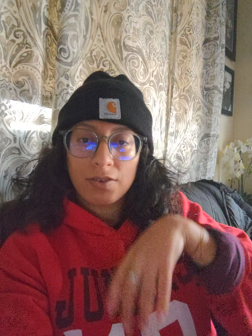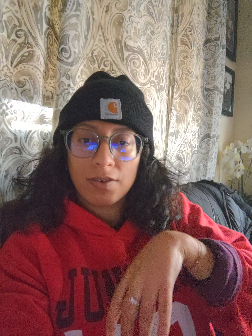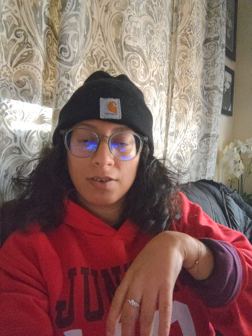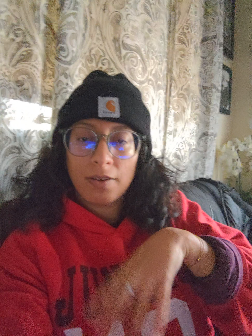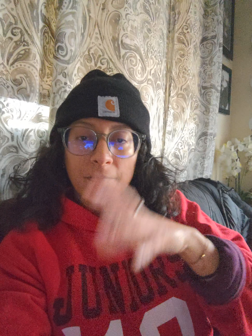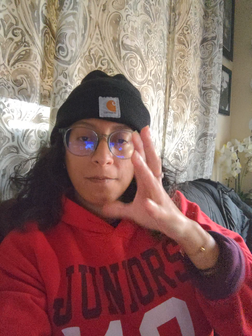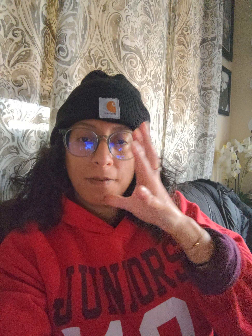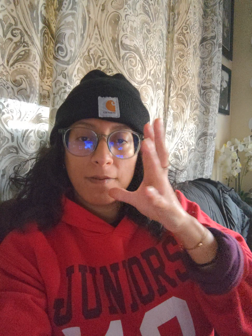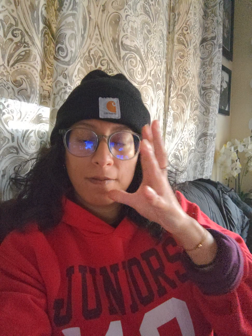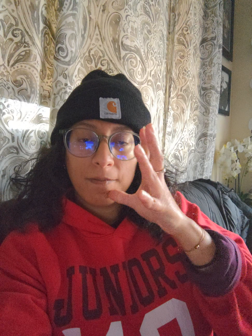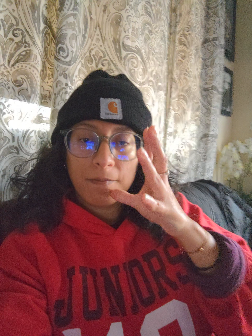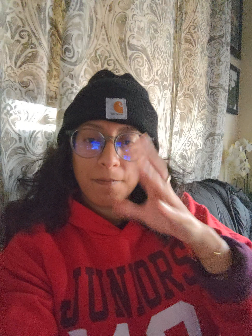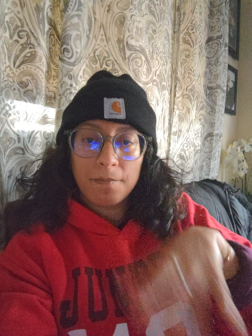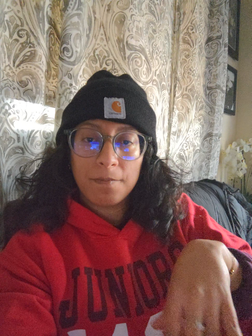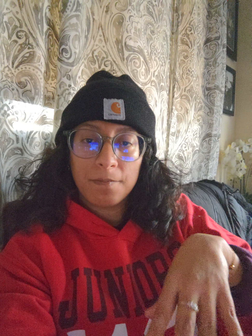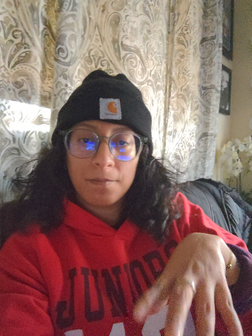mom